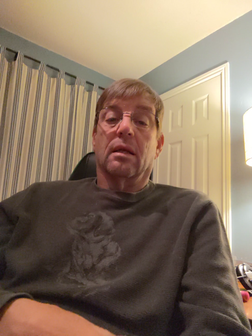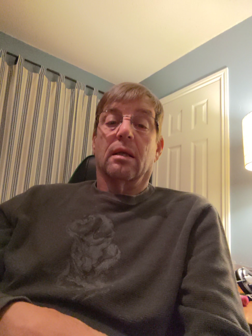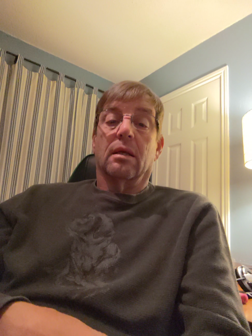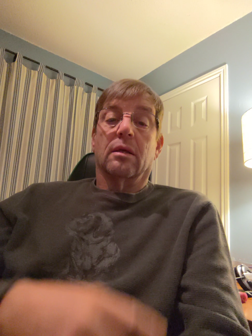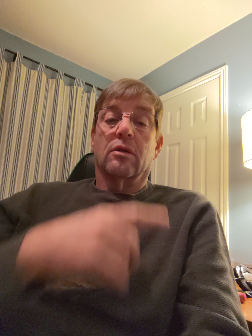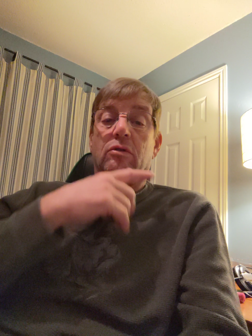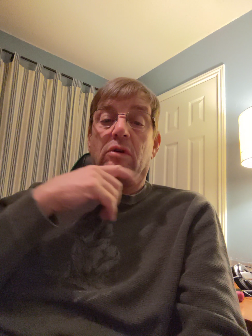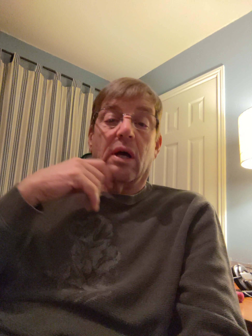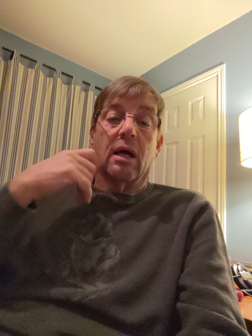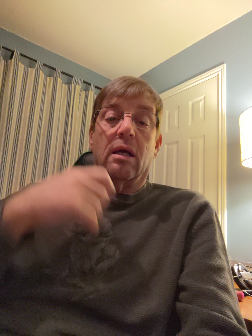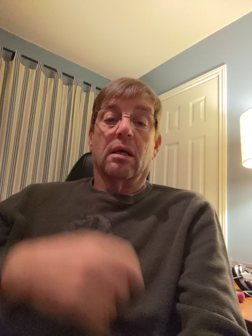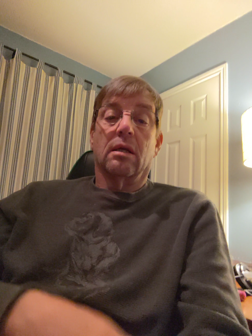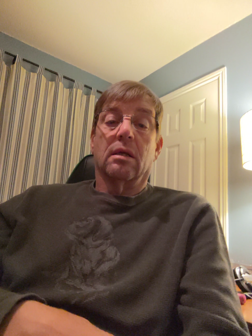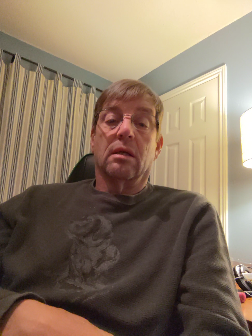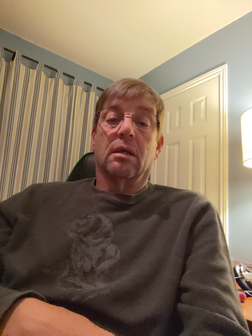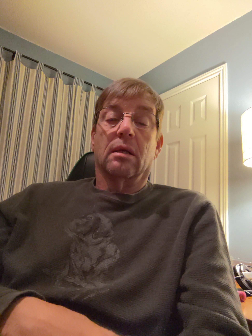dry